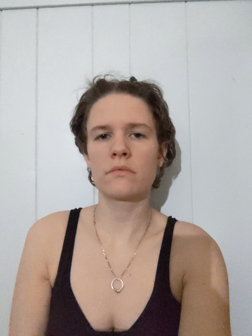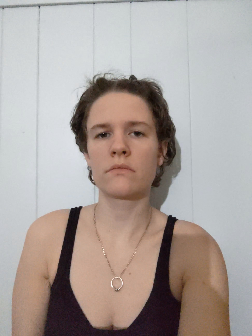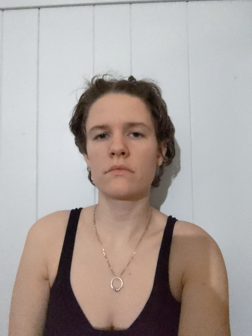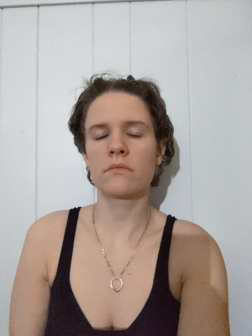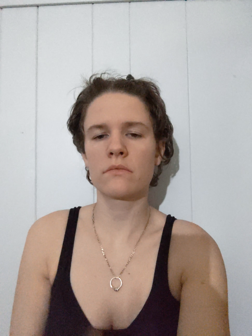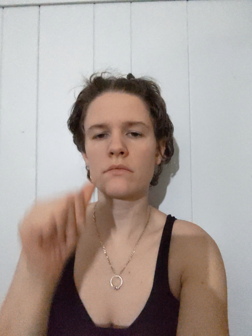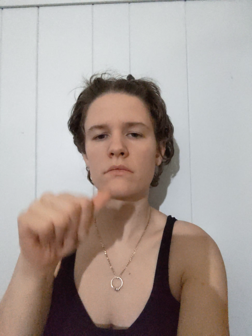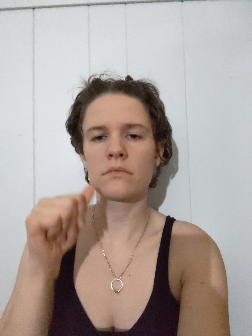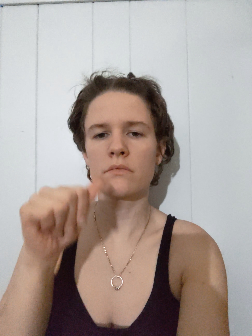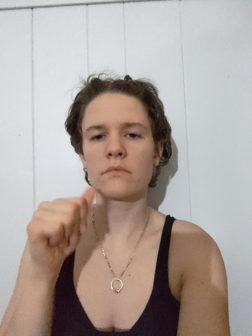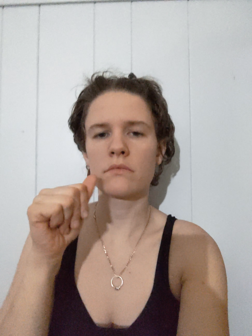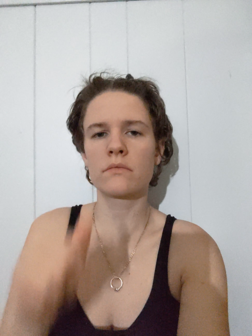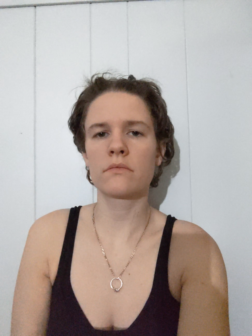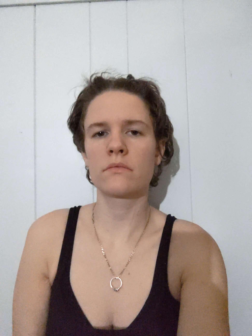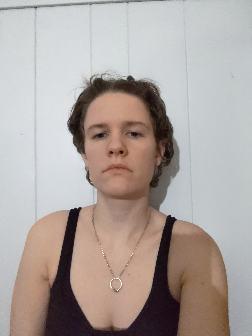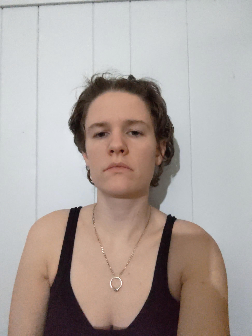aunt